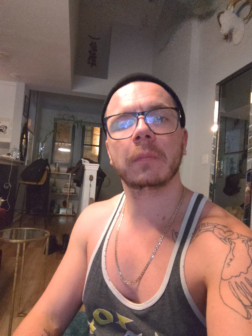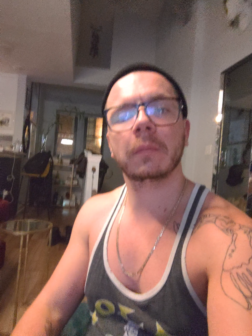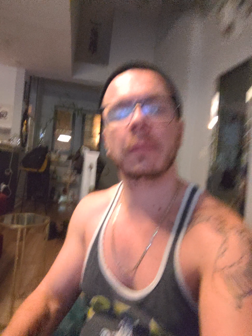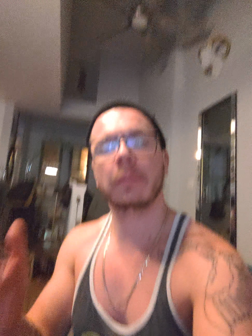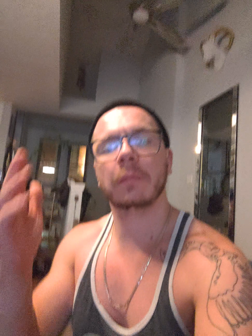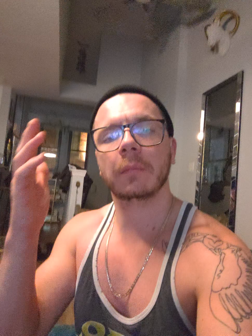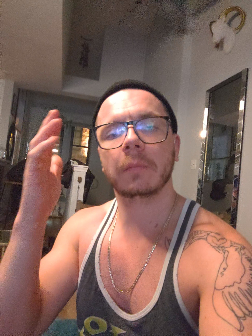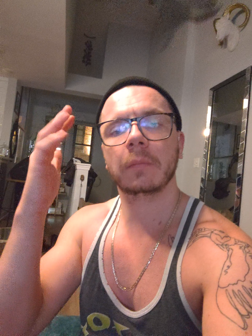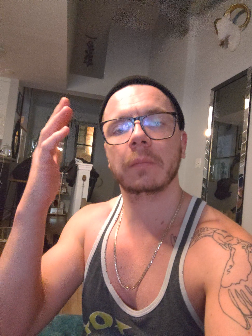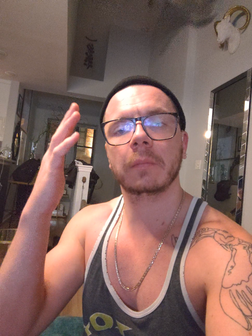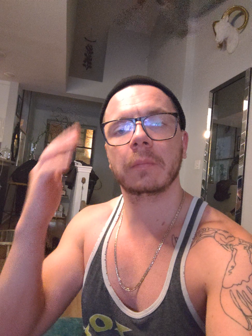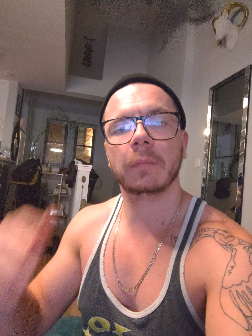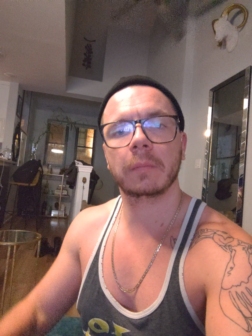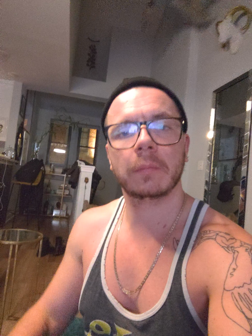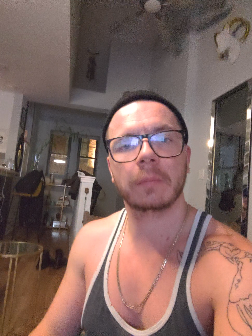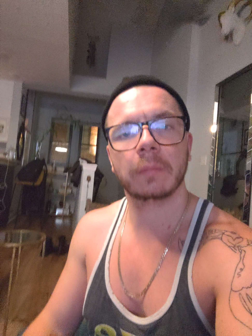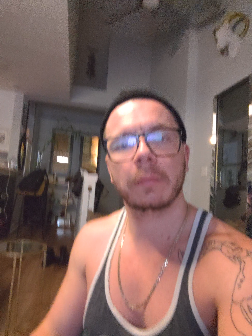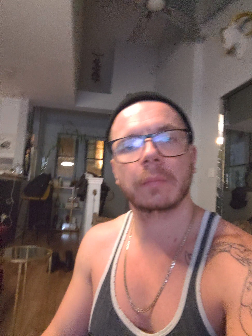tree